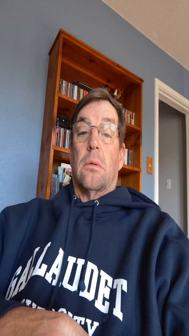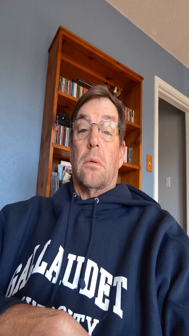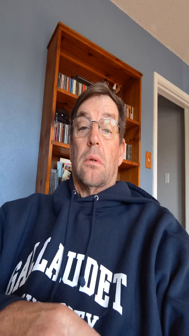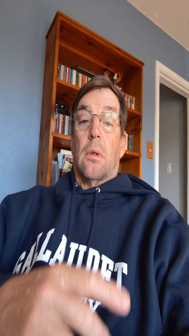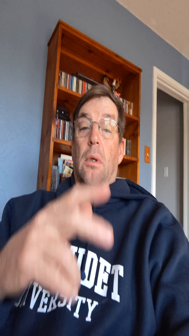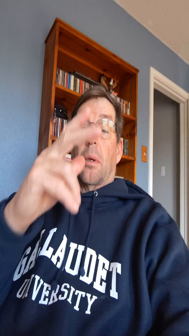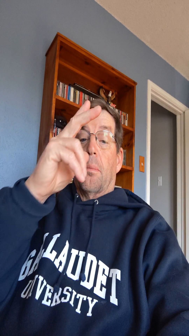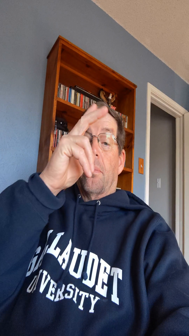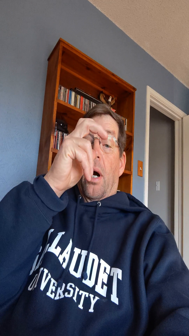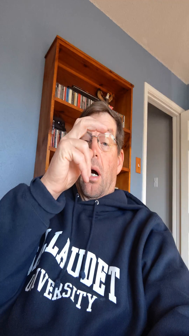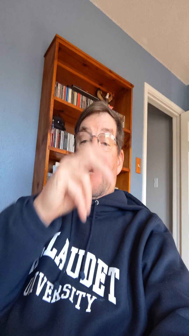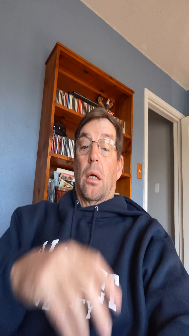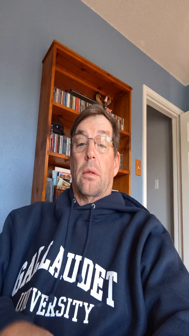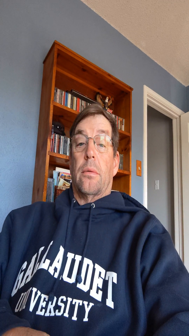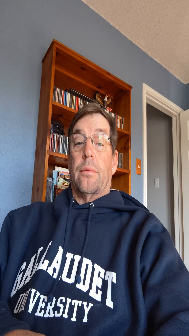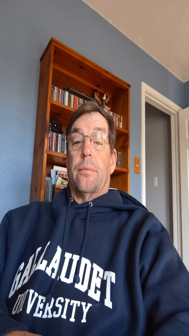bug